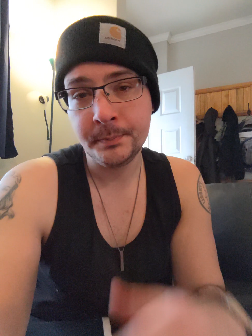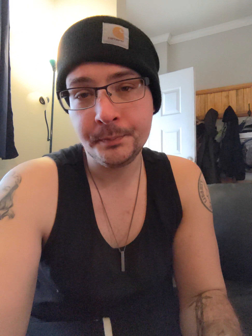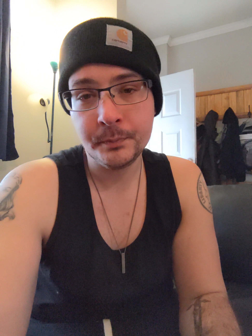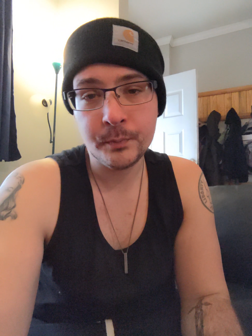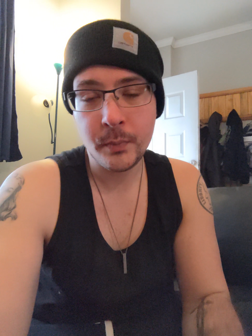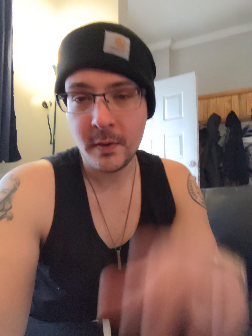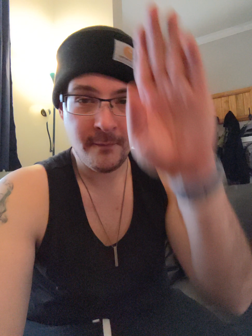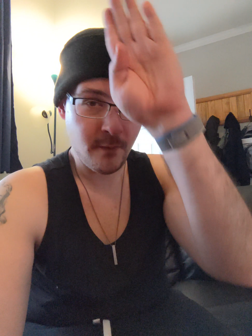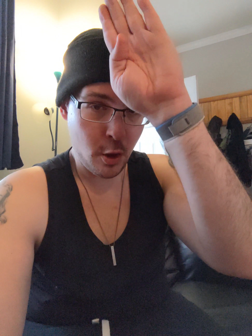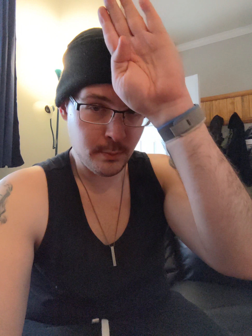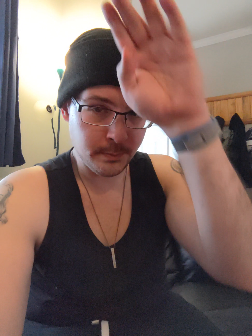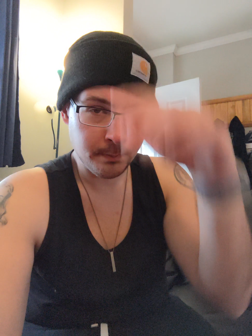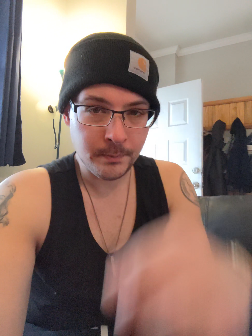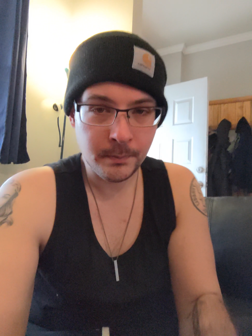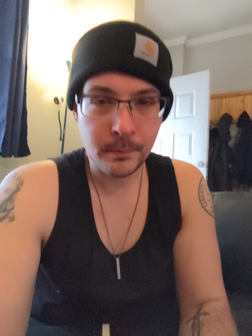fireman